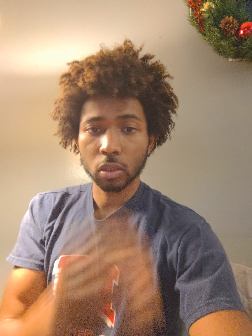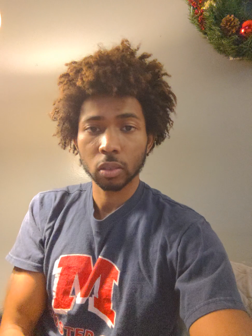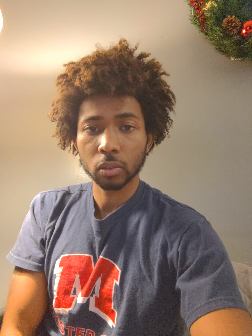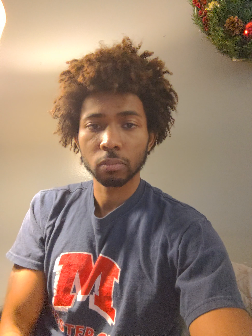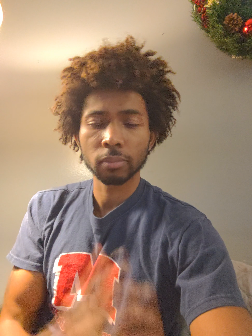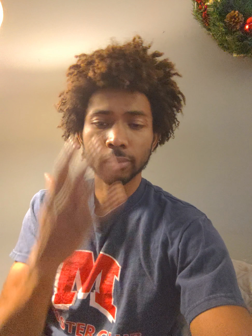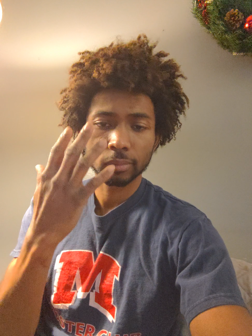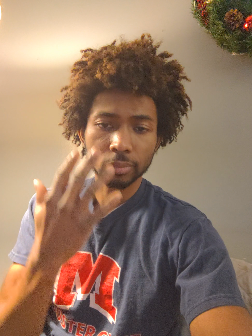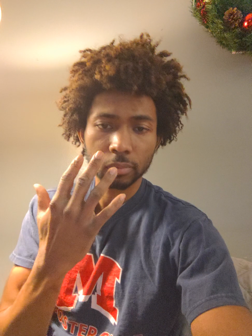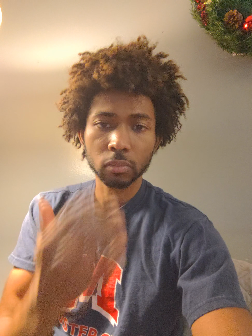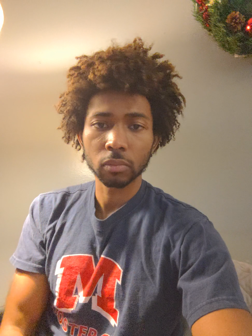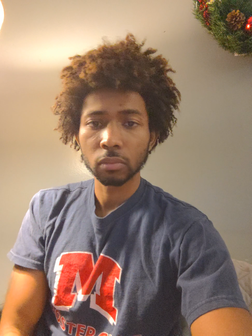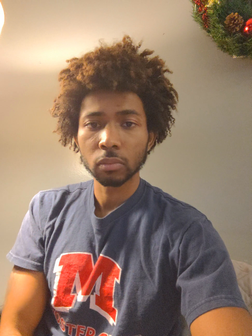sad